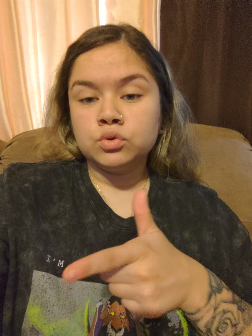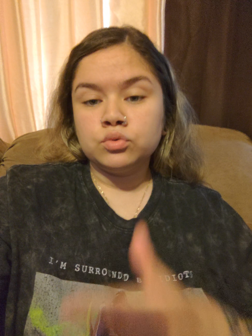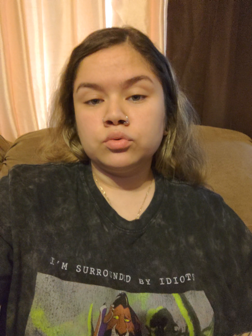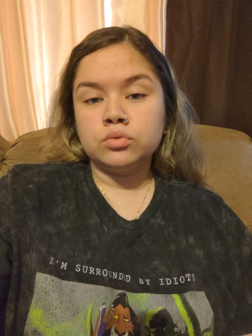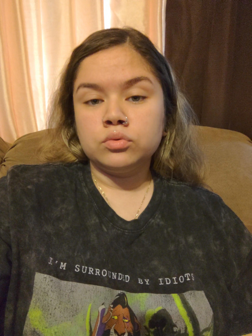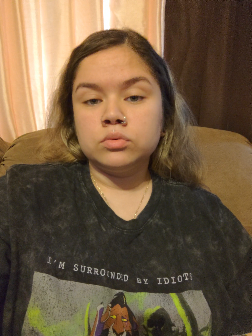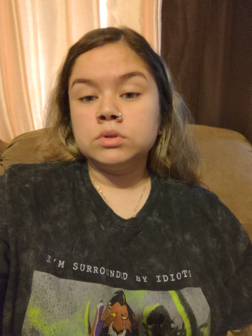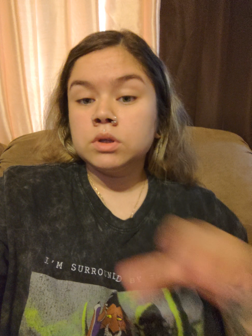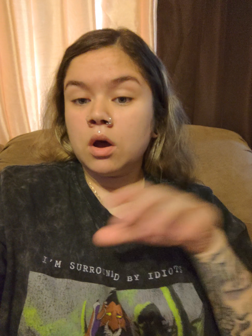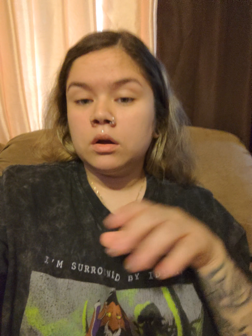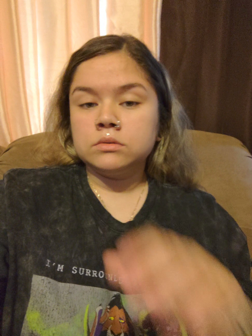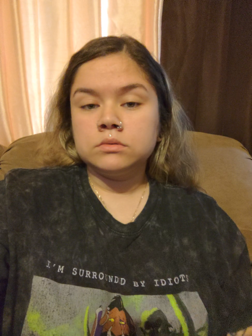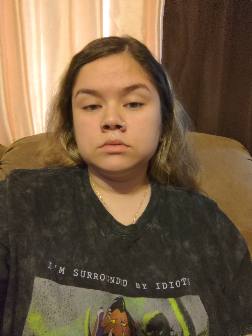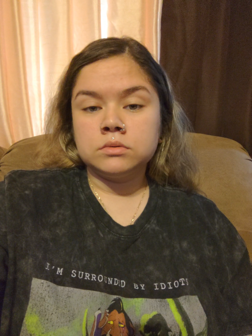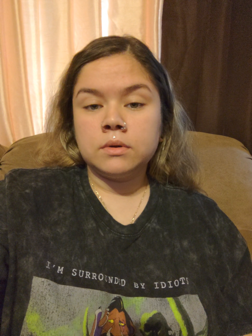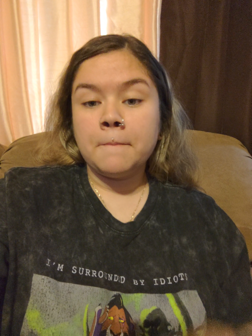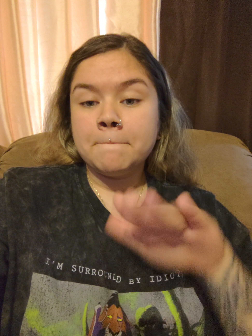does